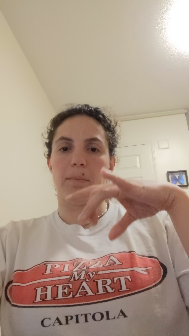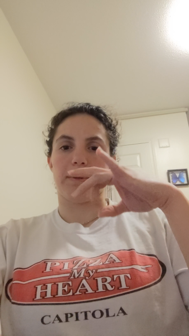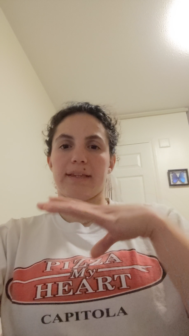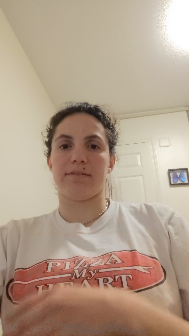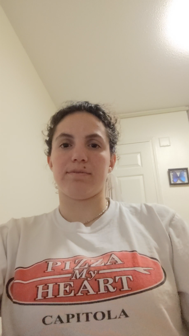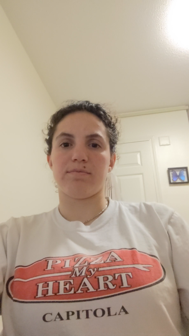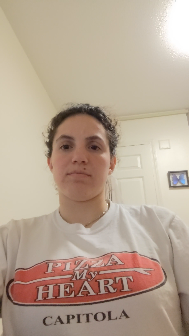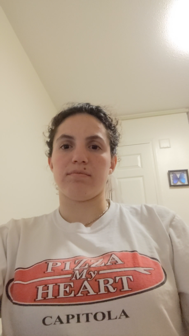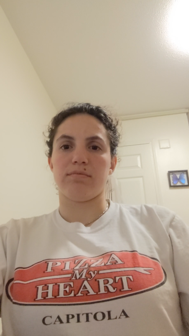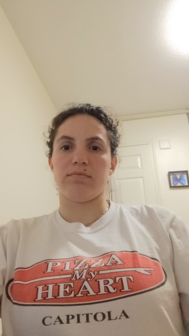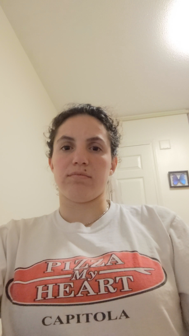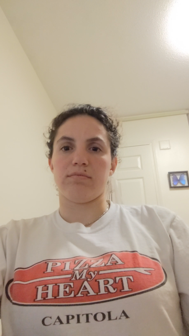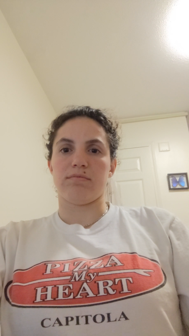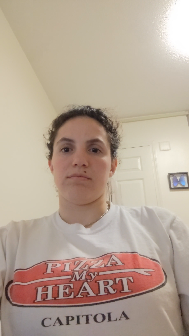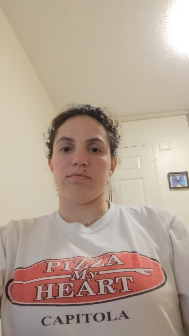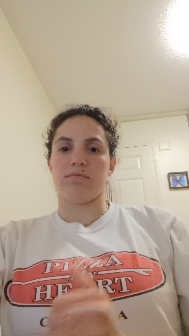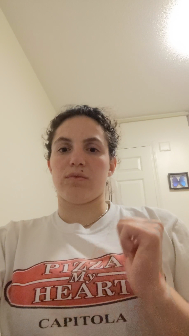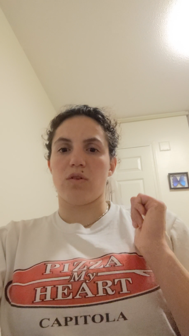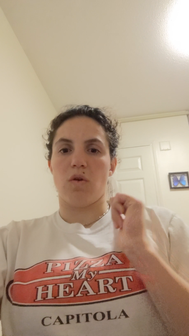coats